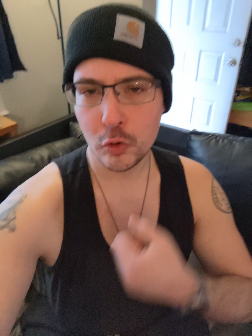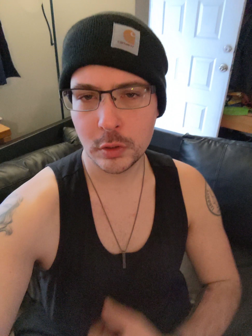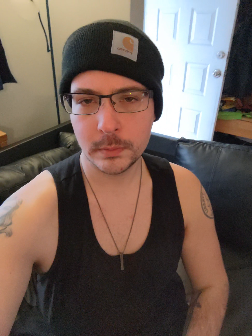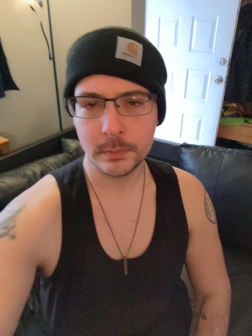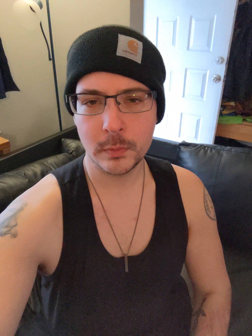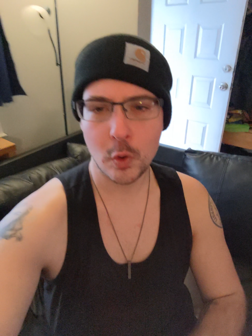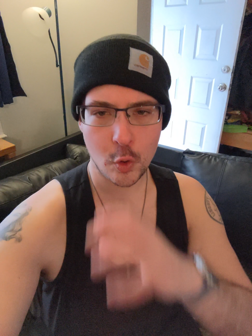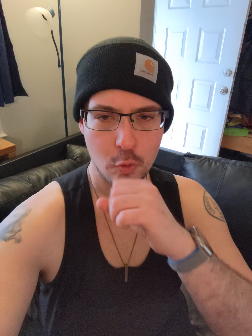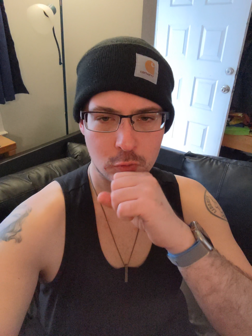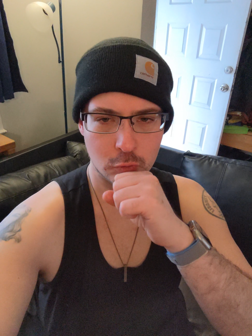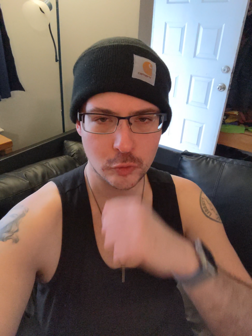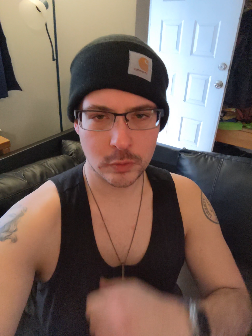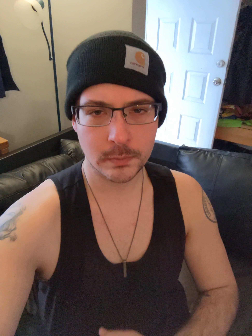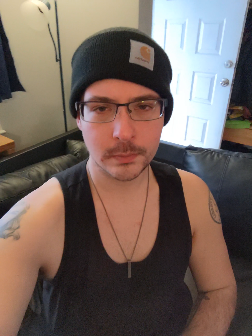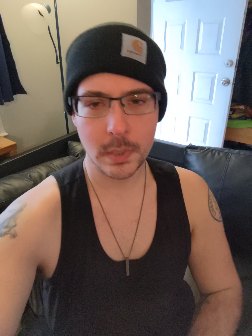orange